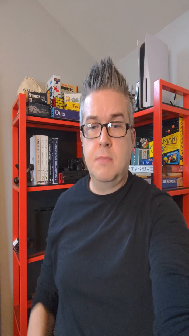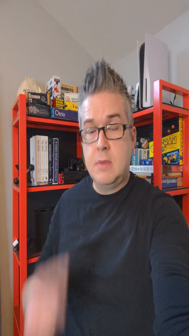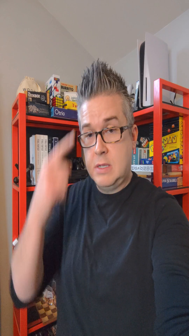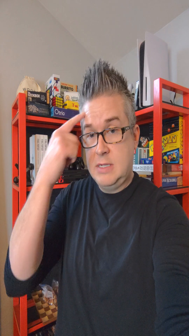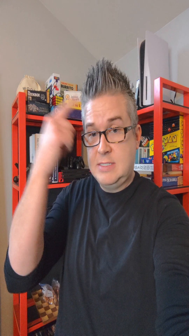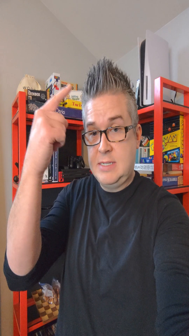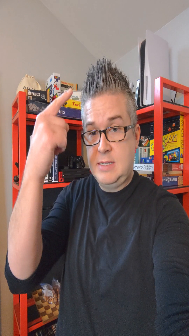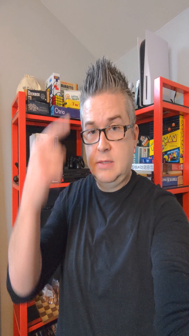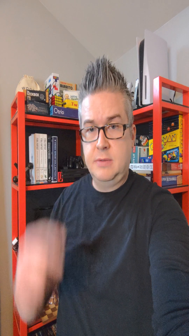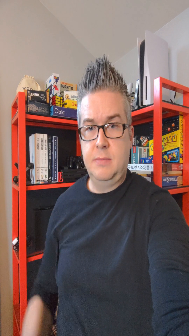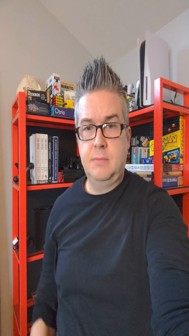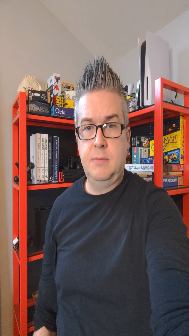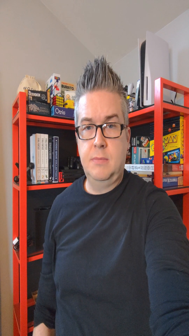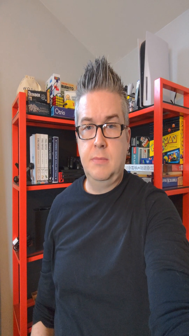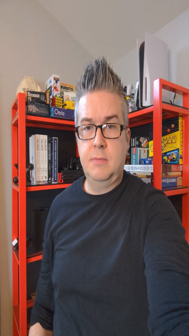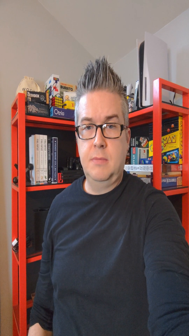penny